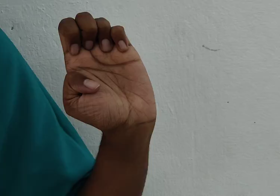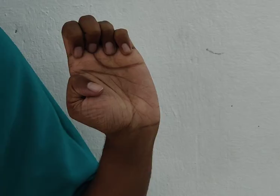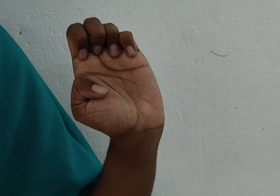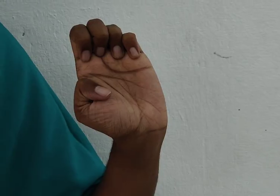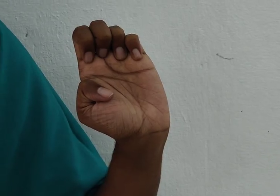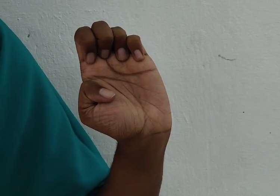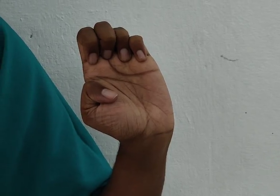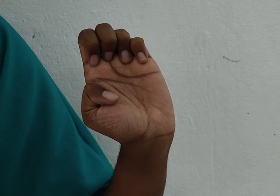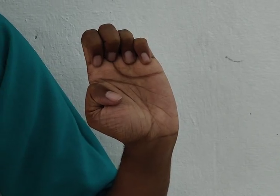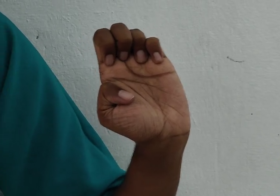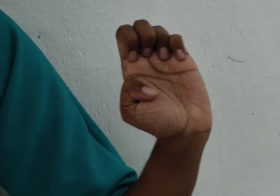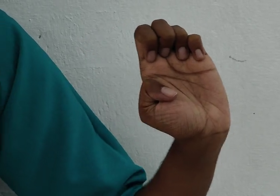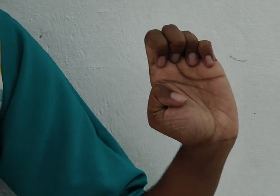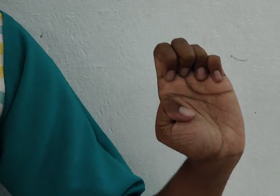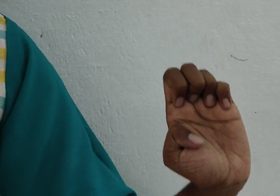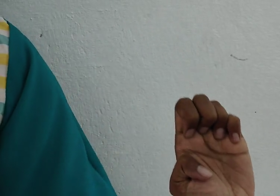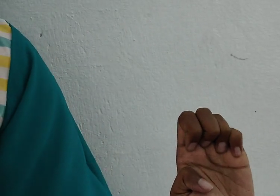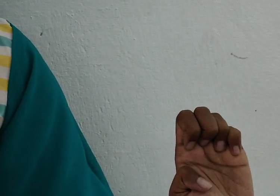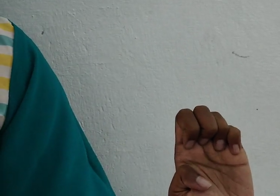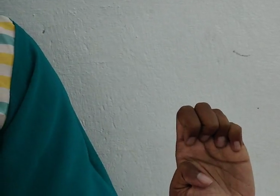ഈ